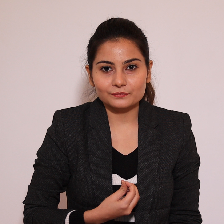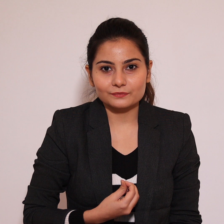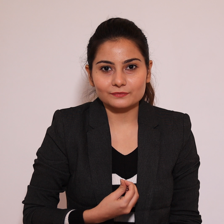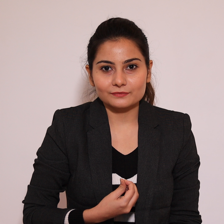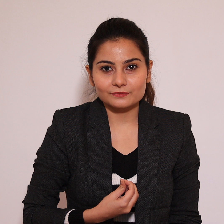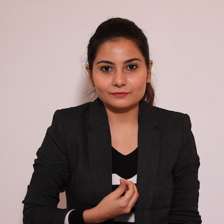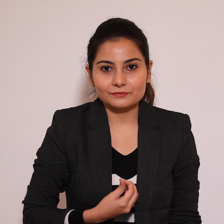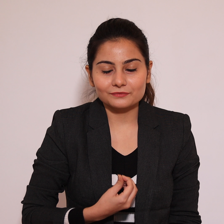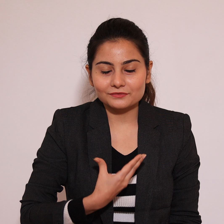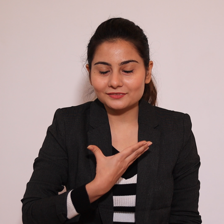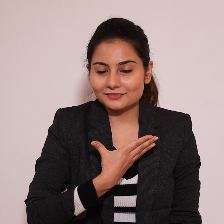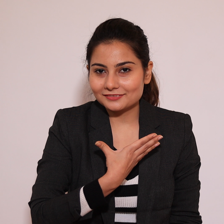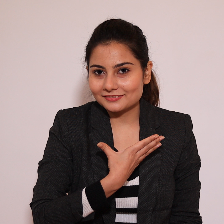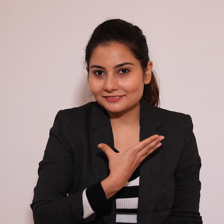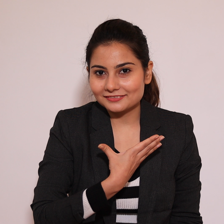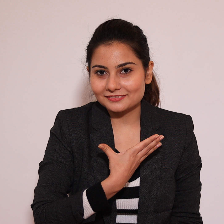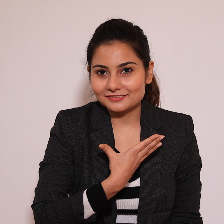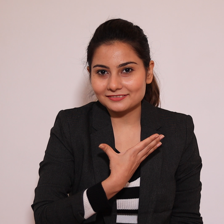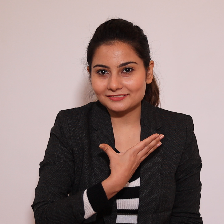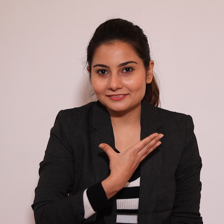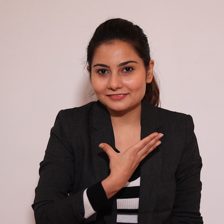glad